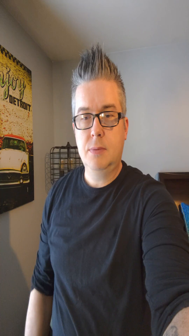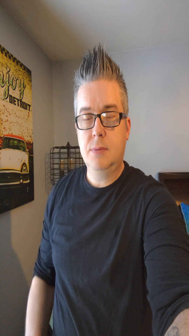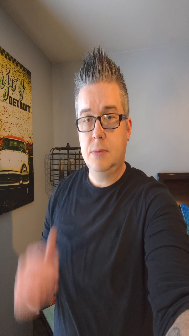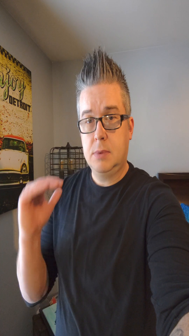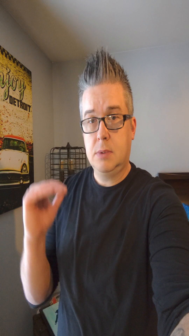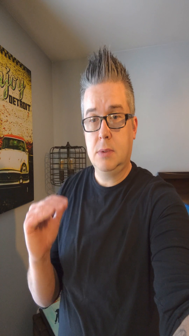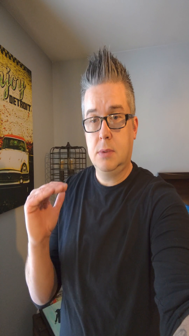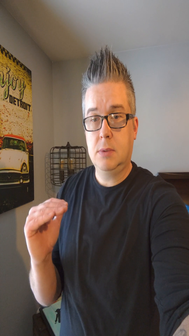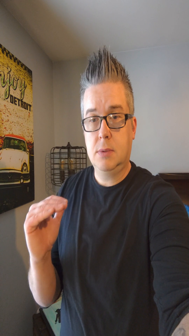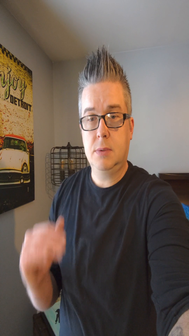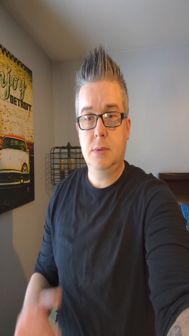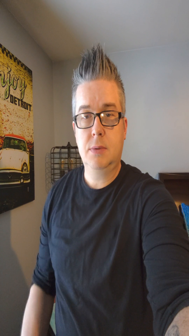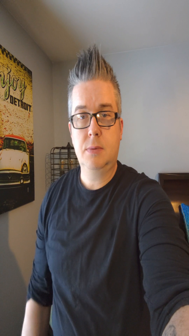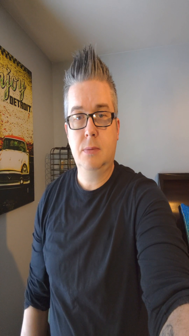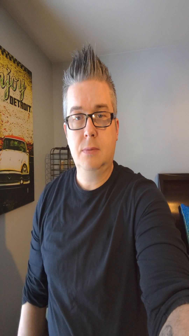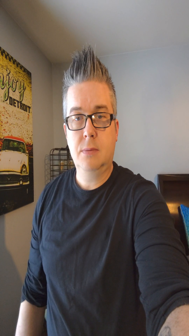child